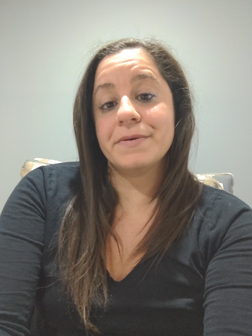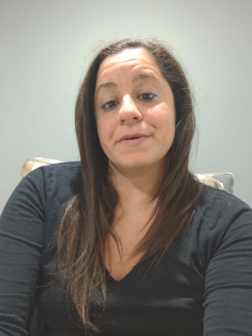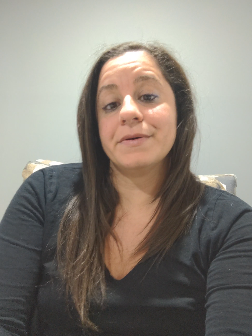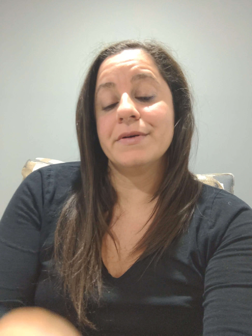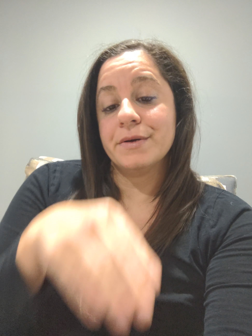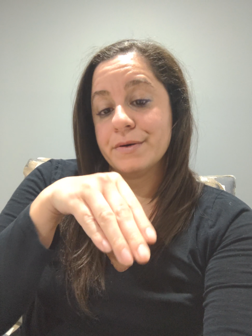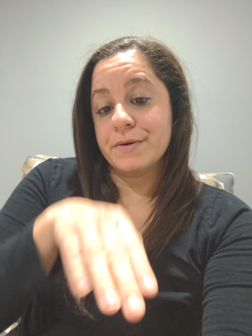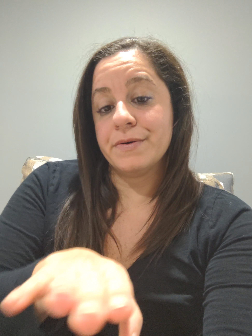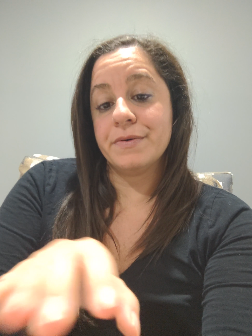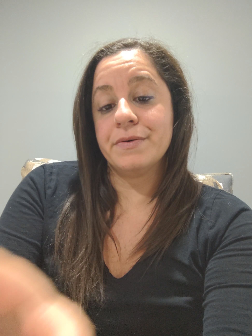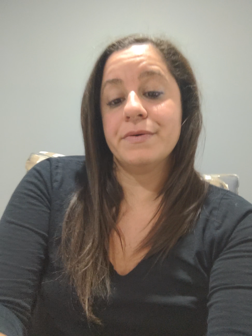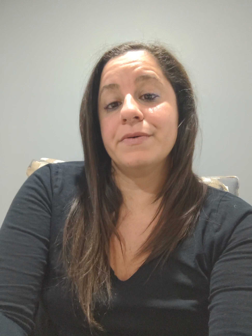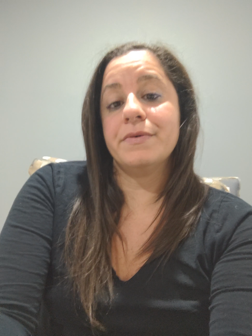into